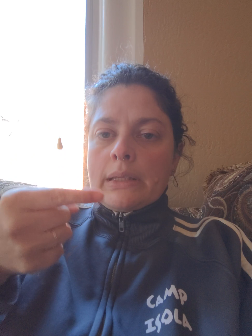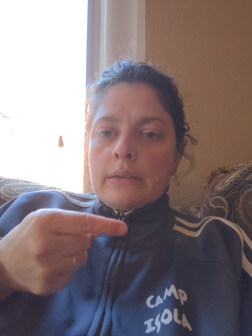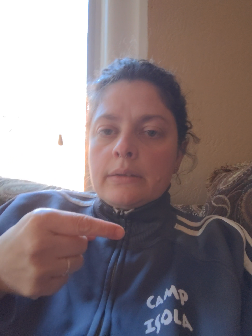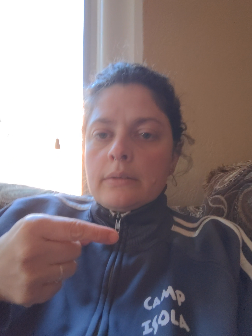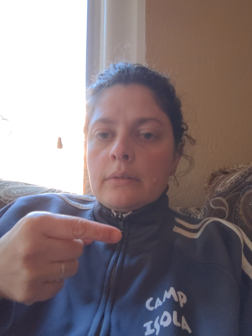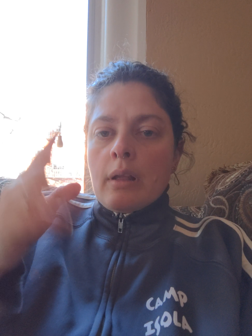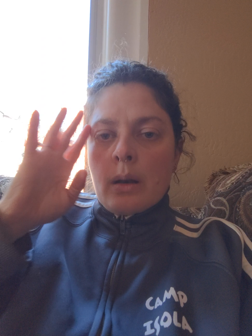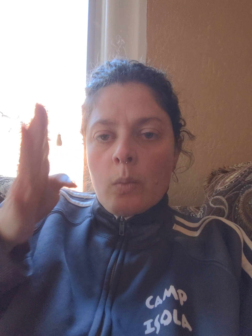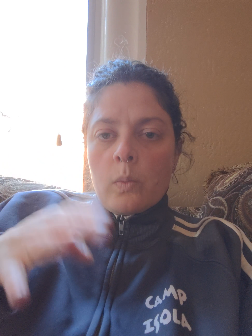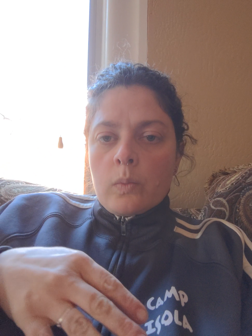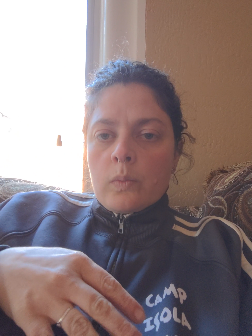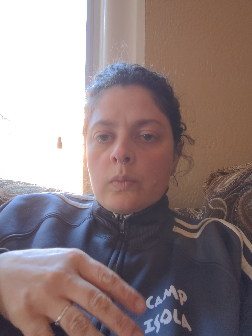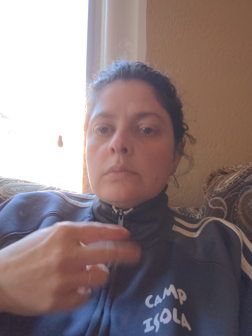hello